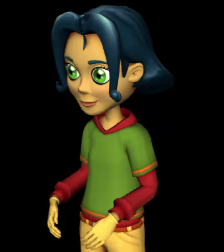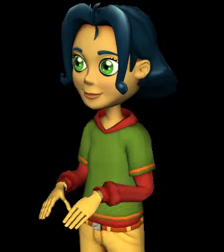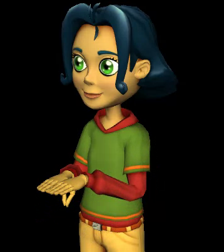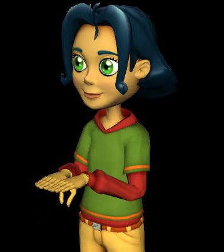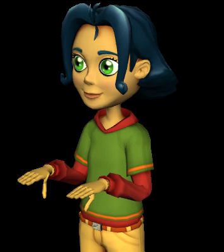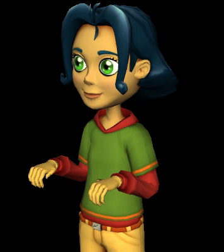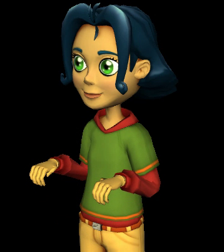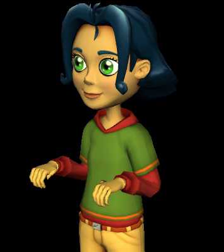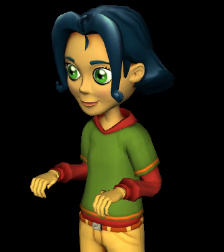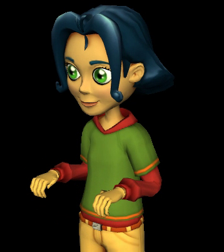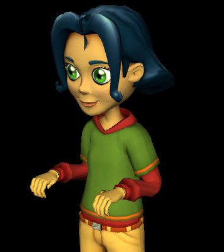أريكة